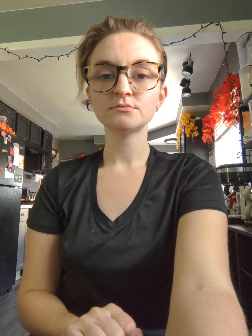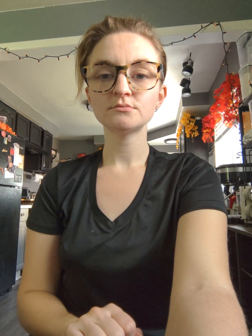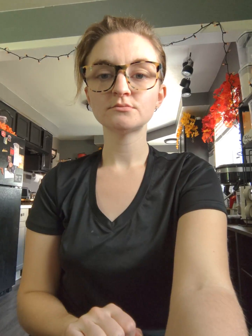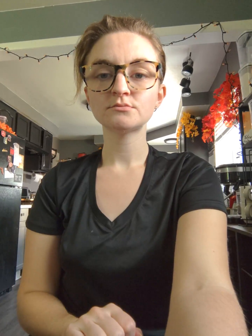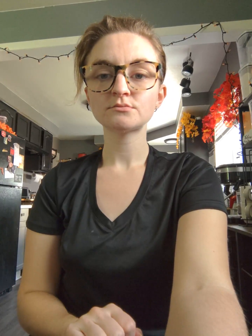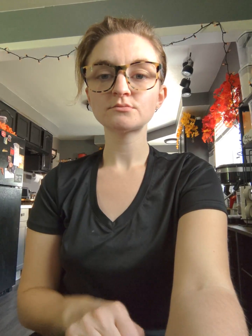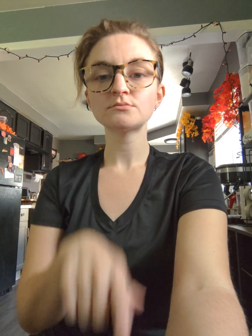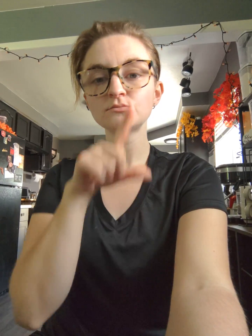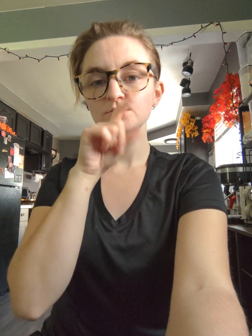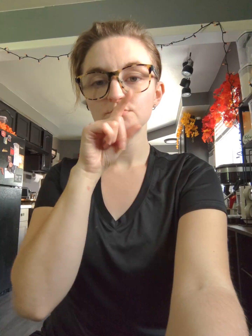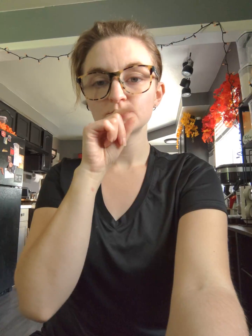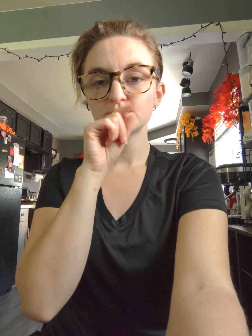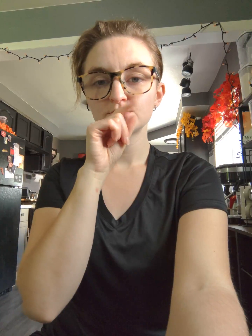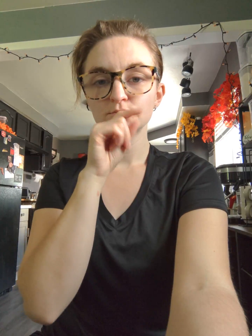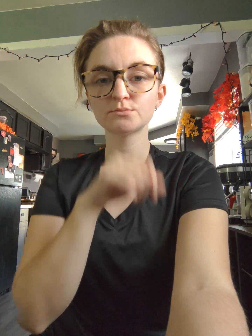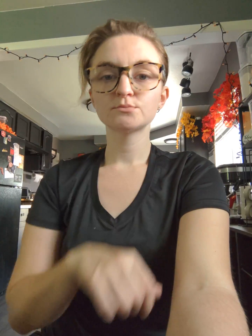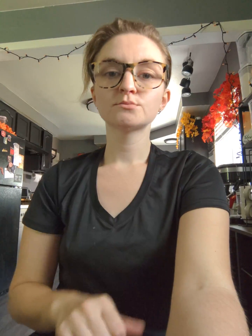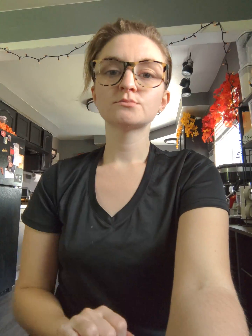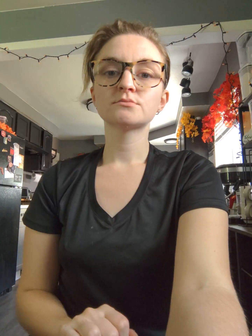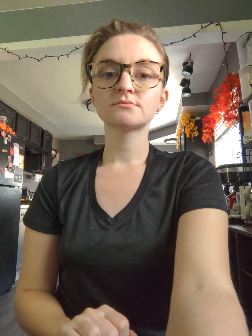chicken